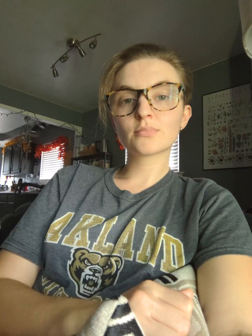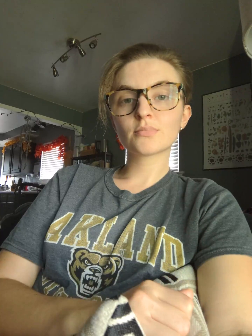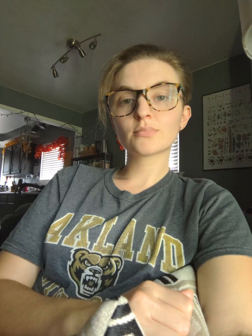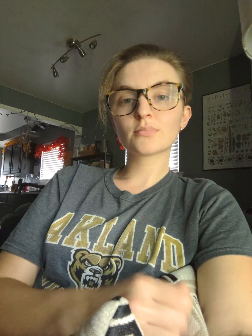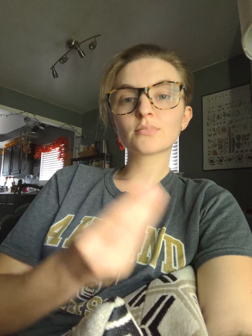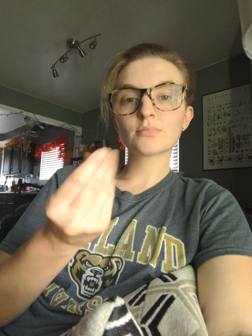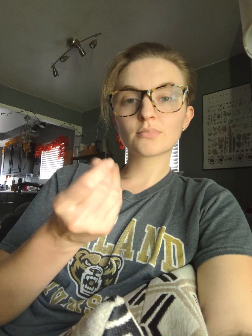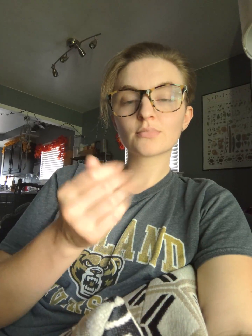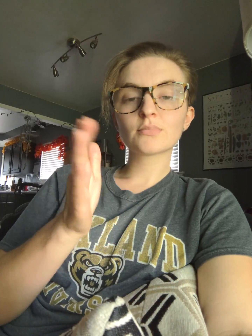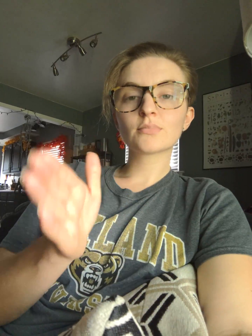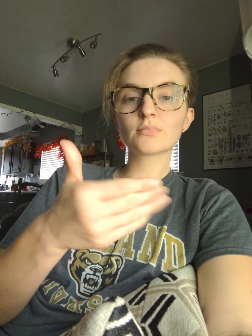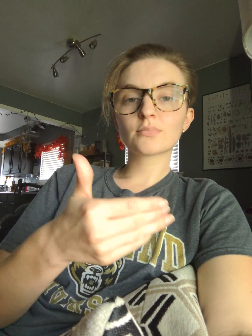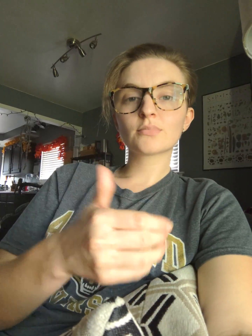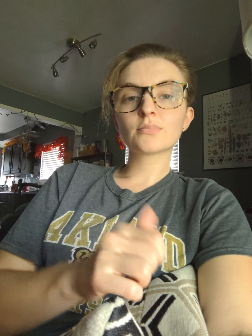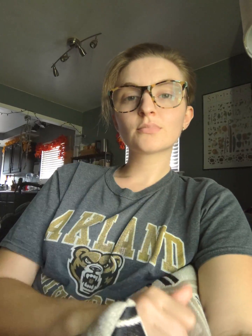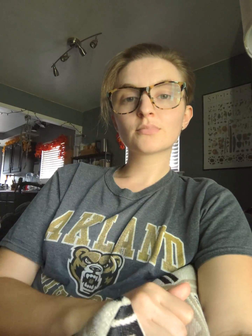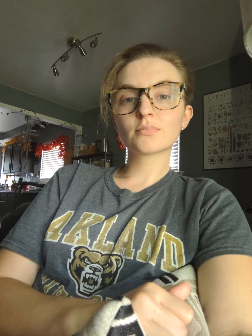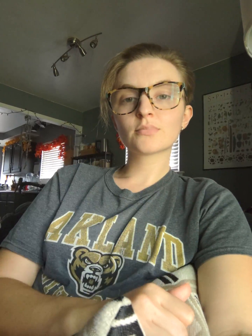sandbox